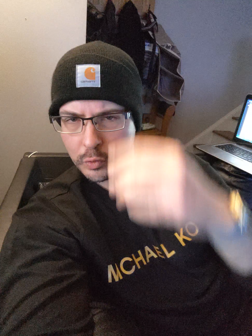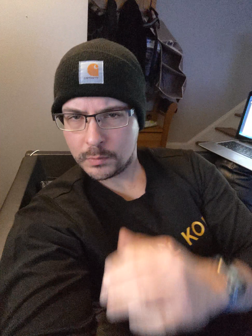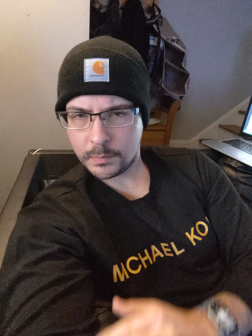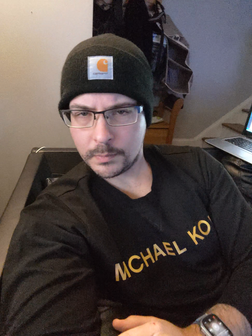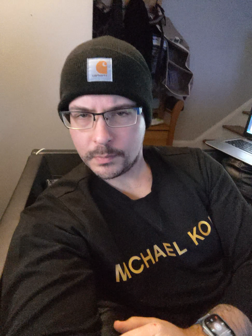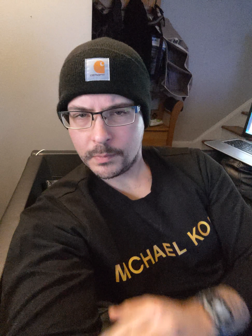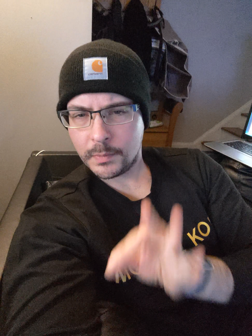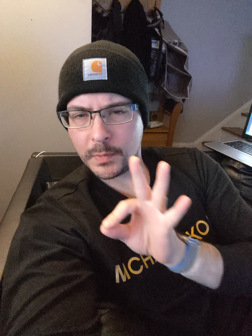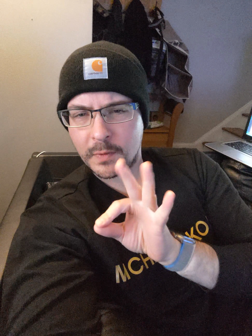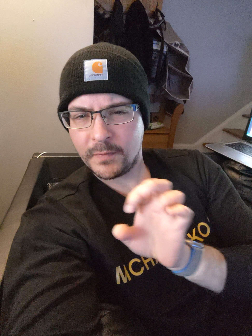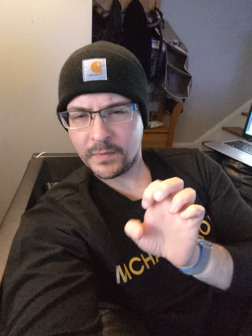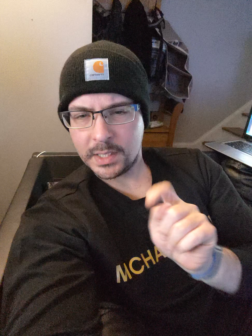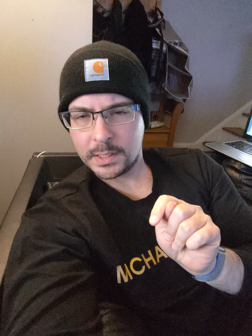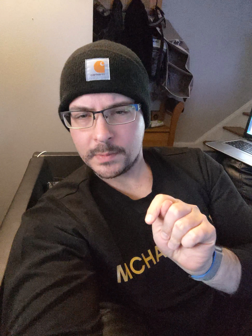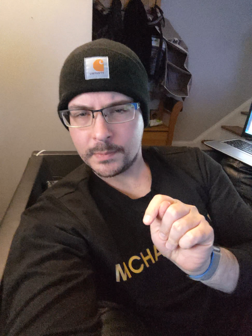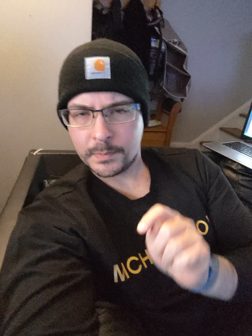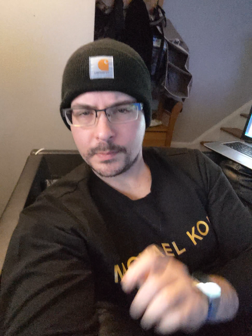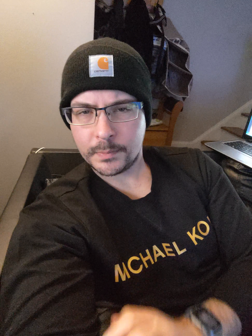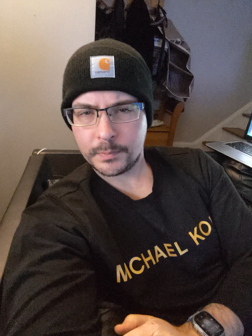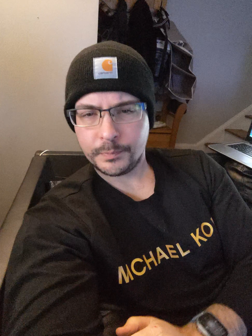feet